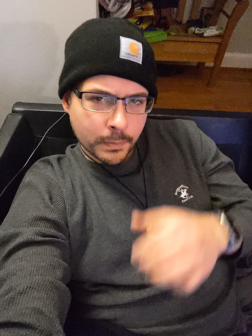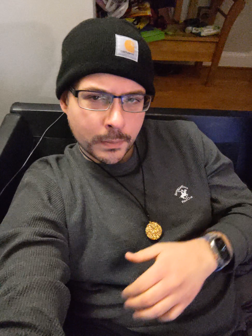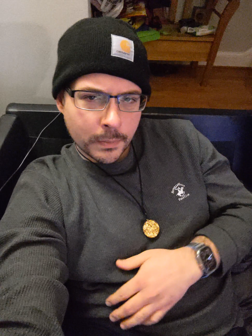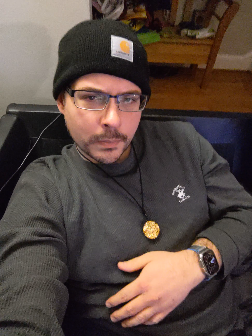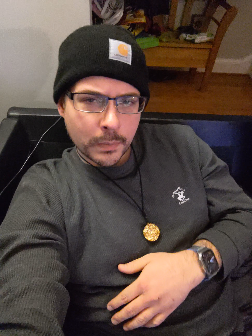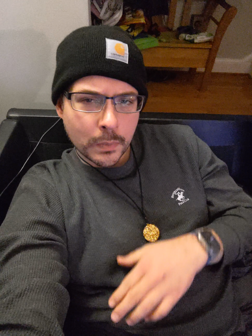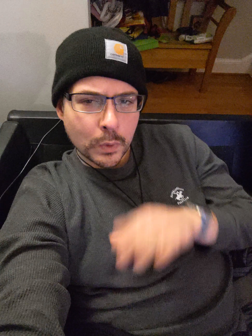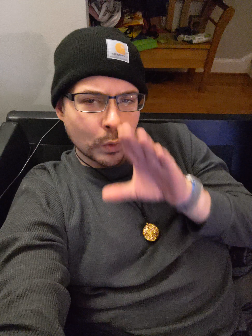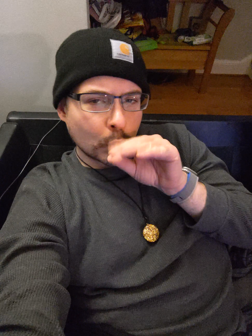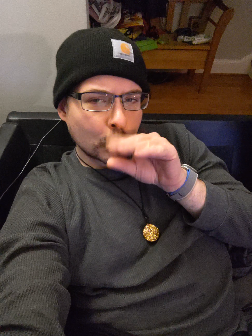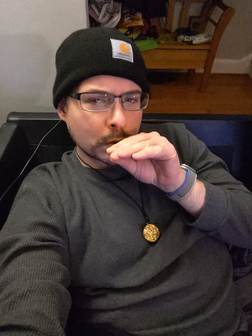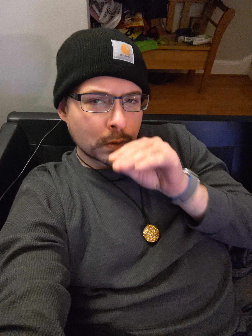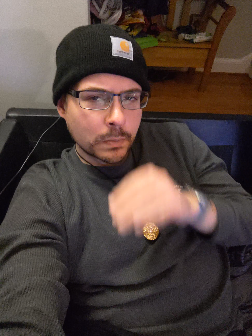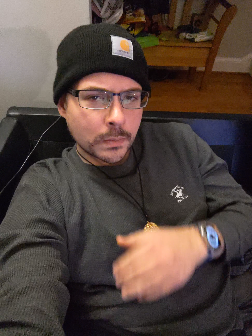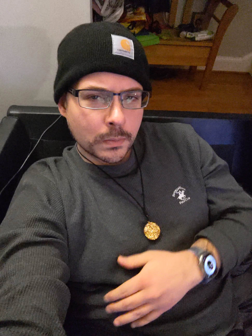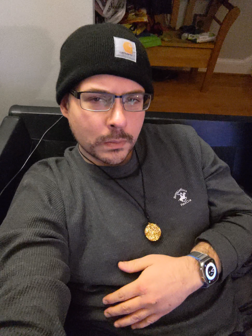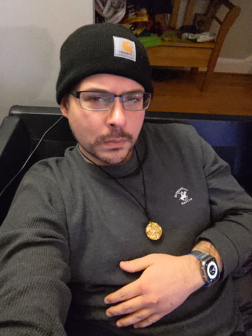goose